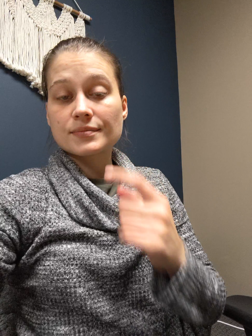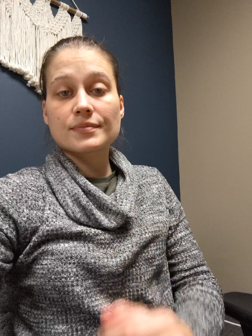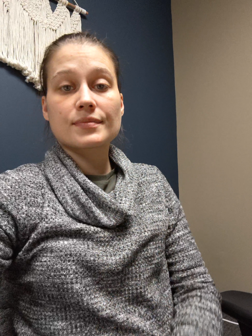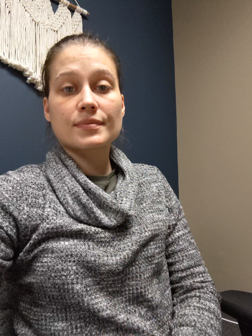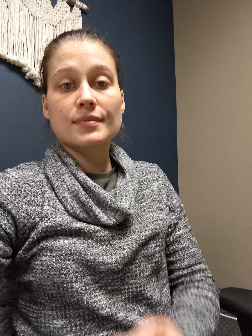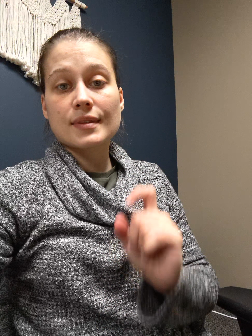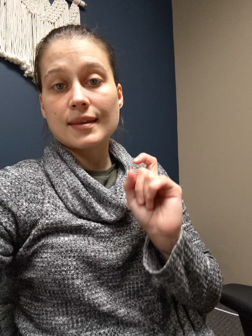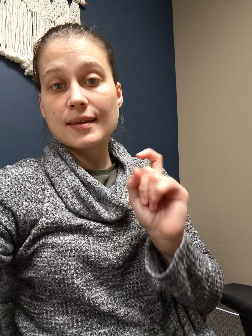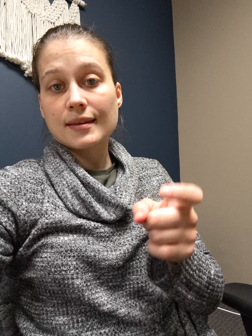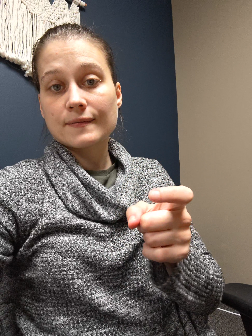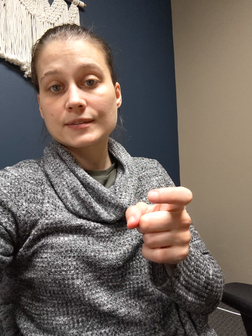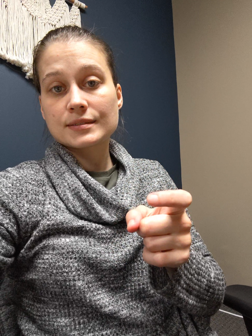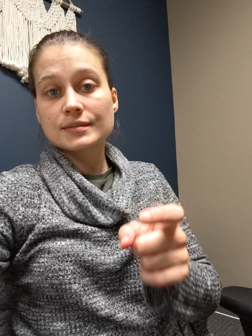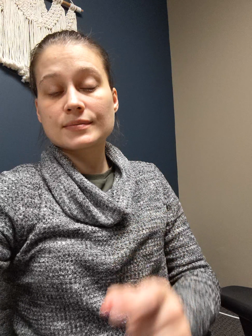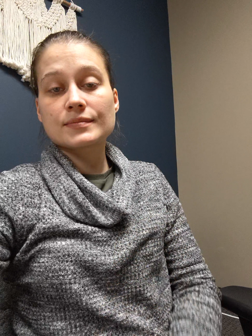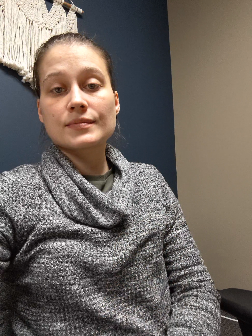gift